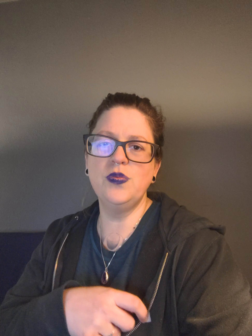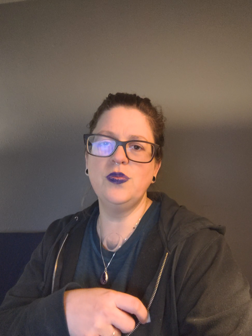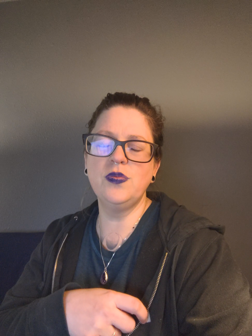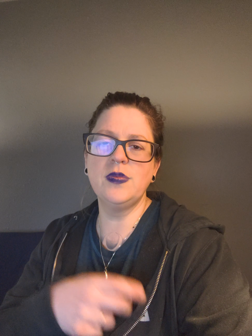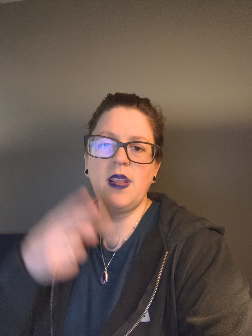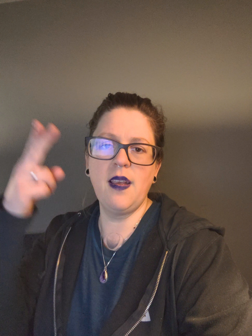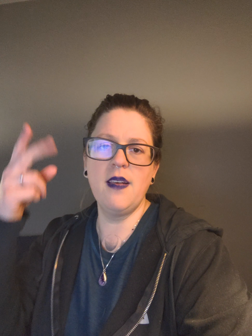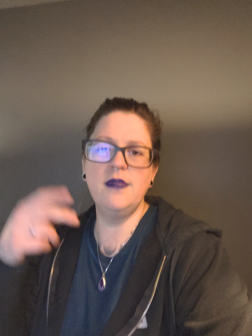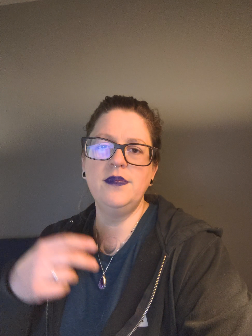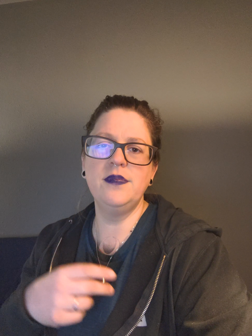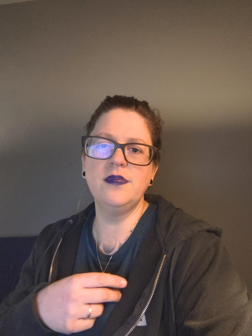high